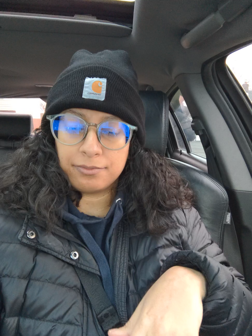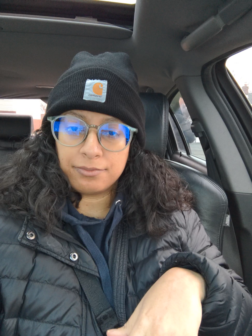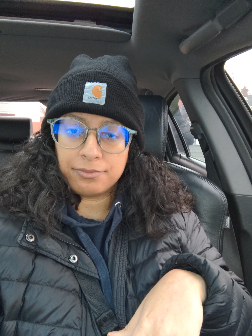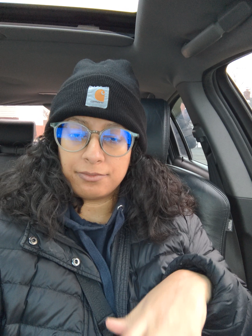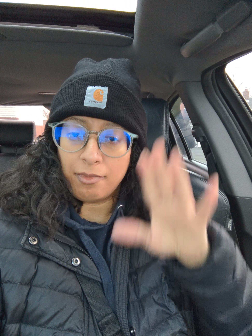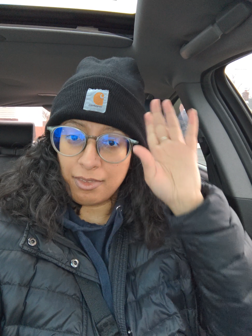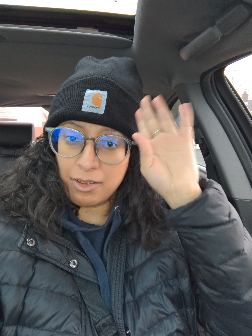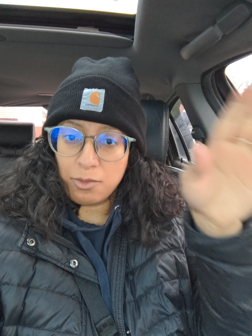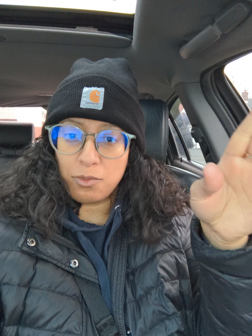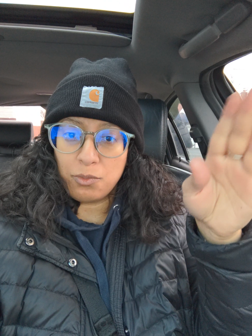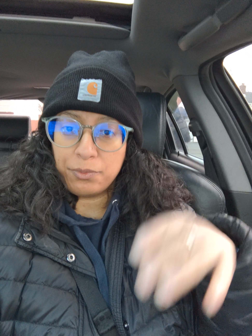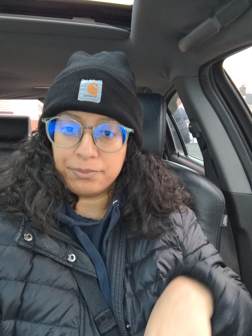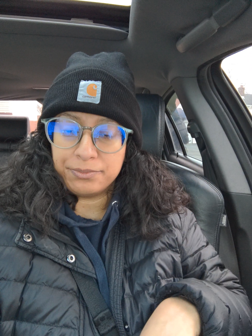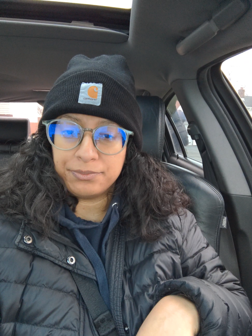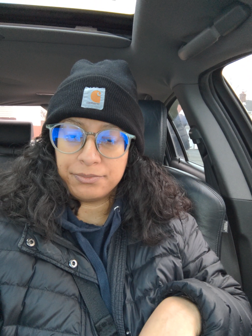hello